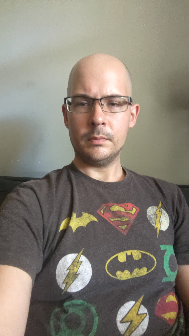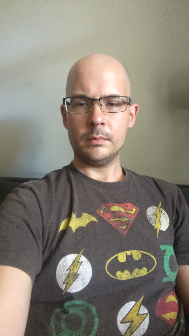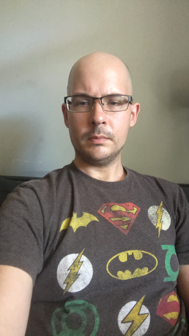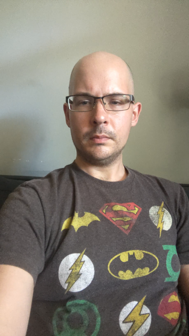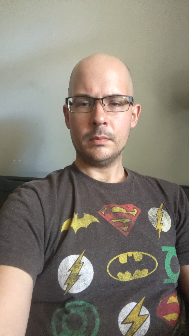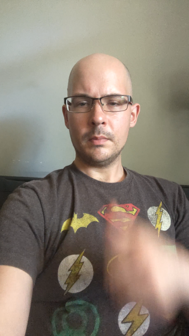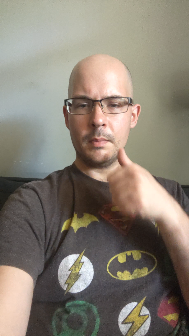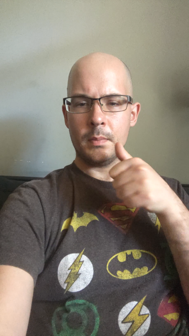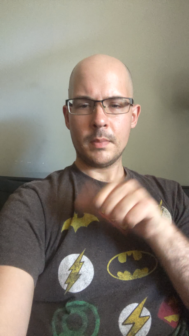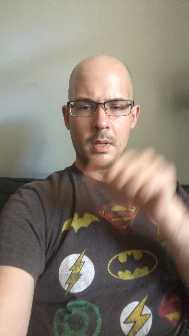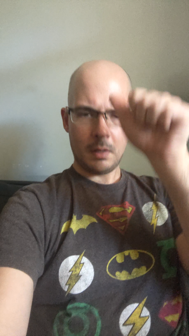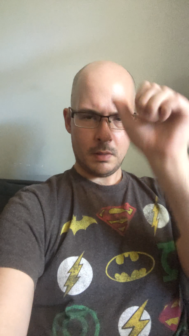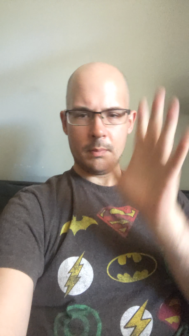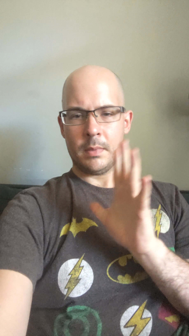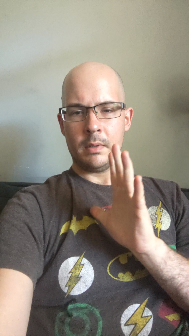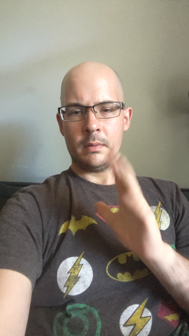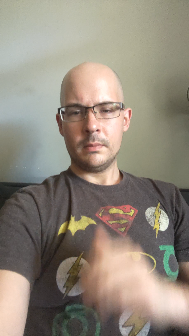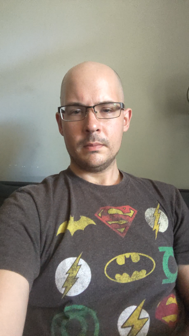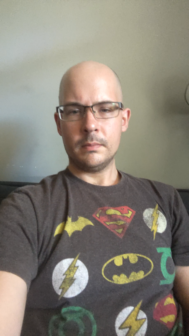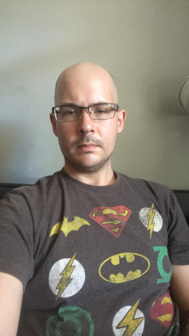mailman